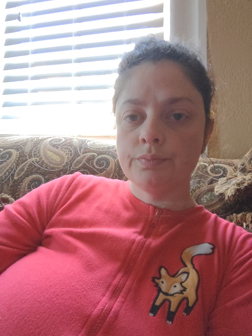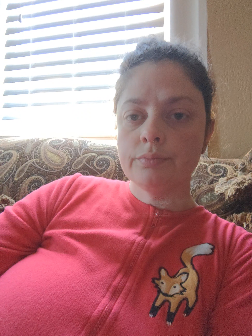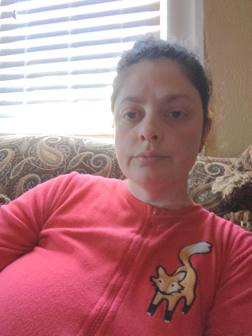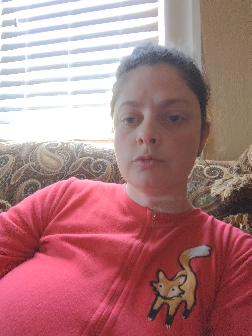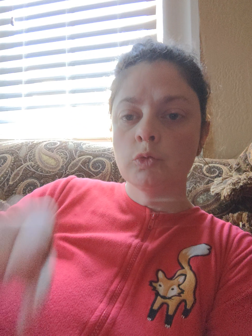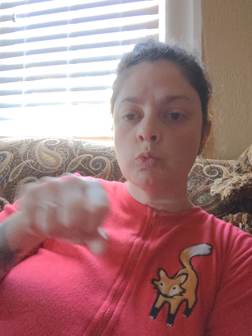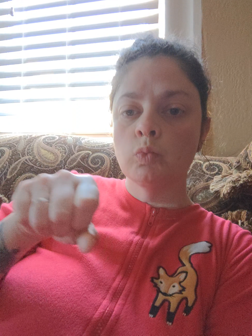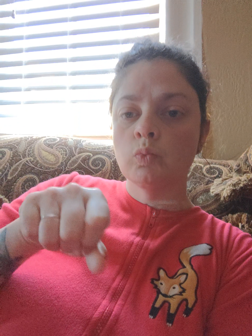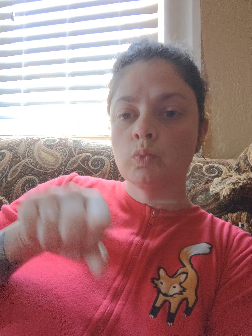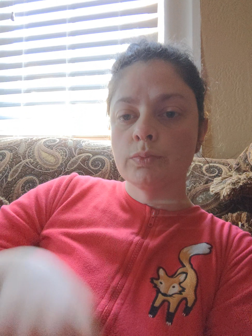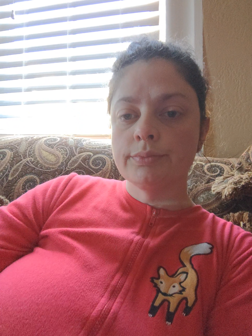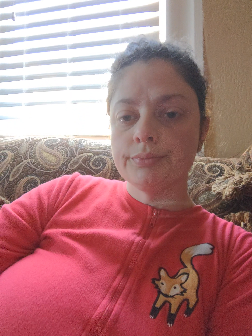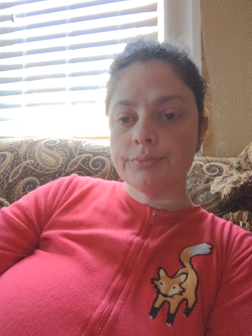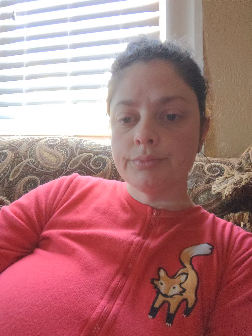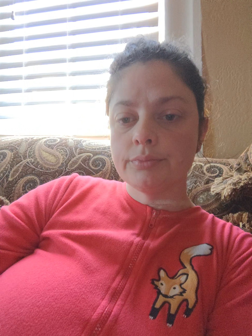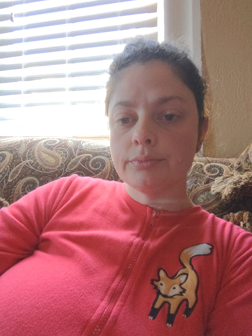shoe